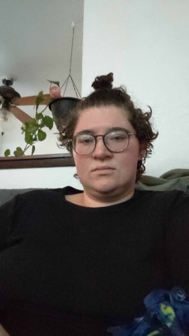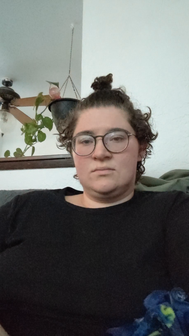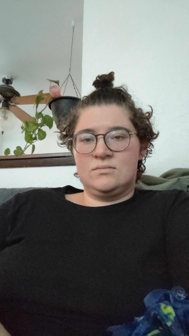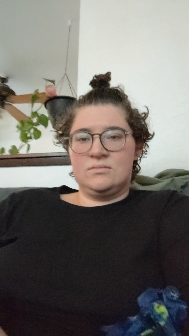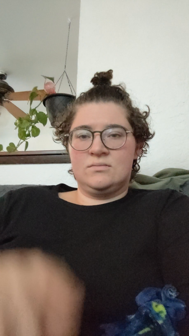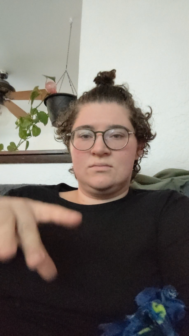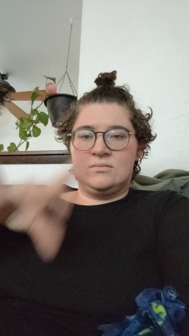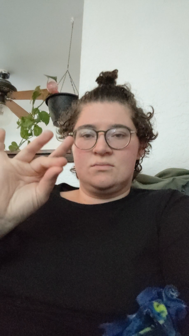pick